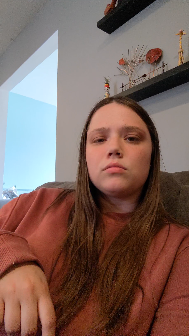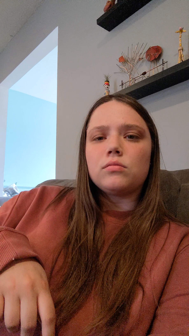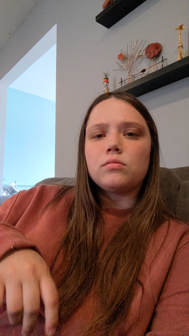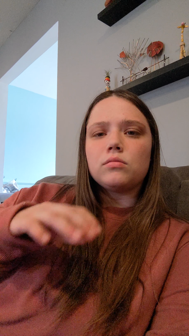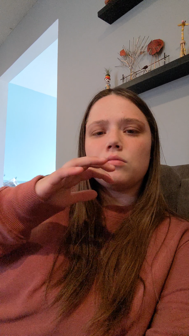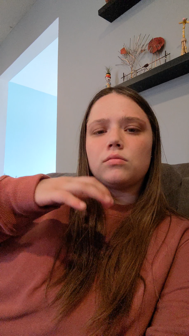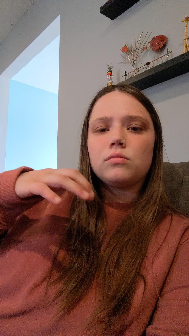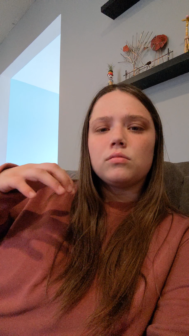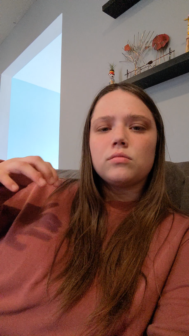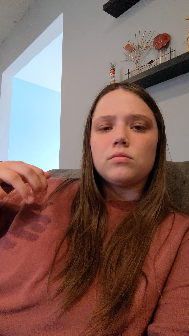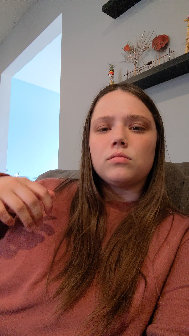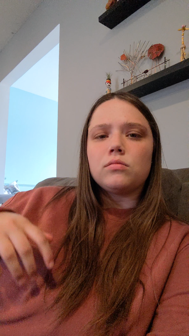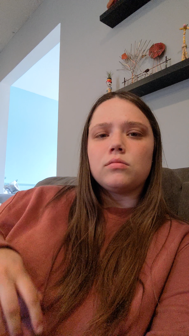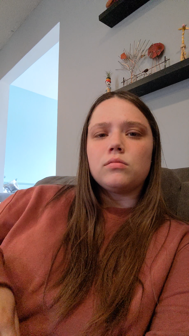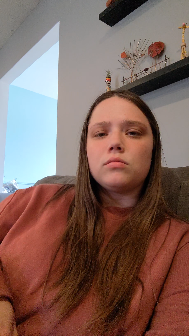grapes